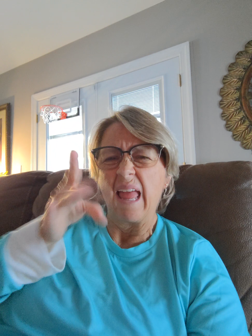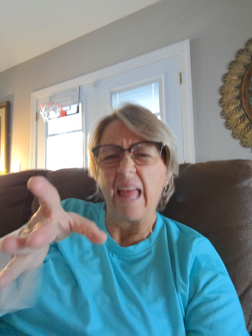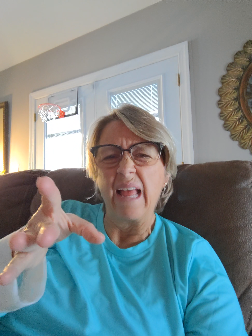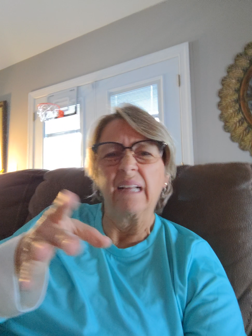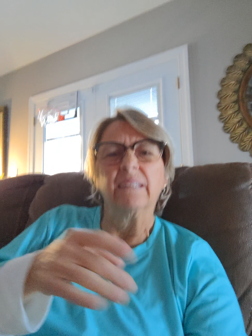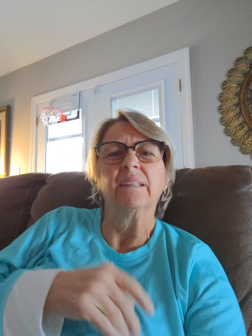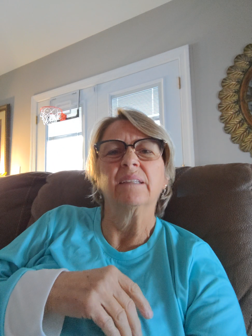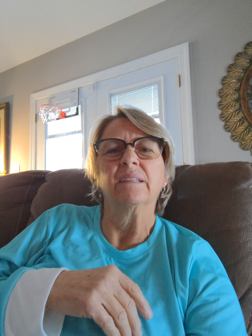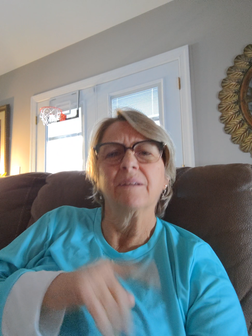hate